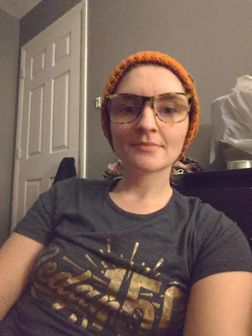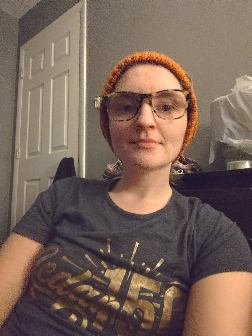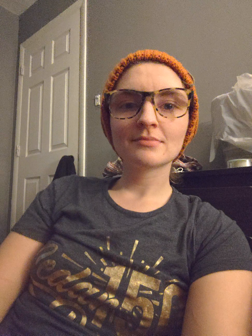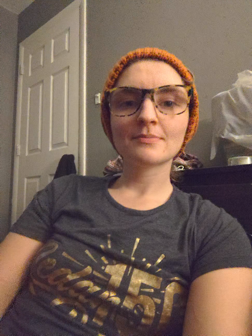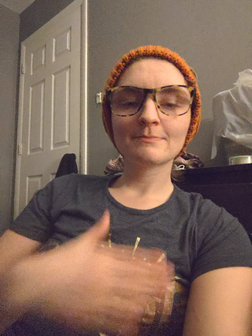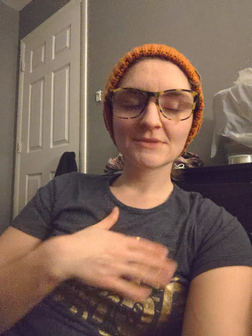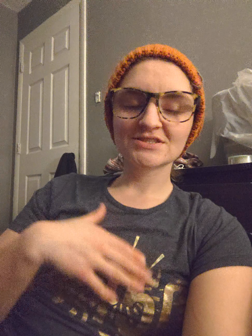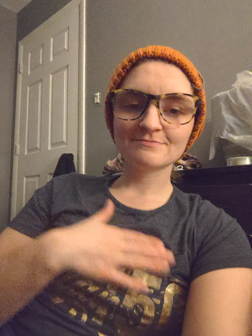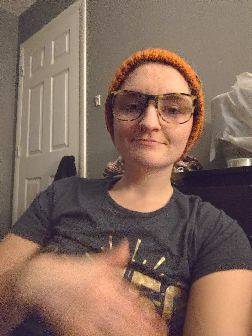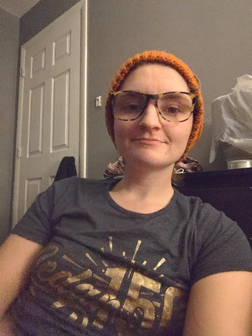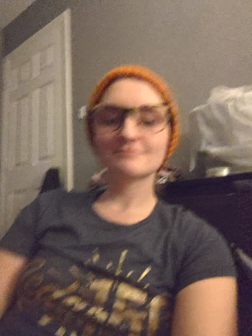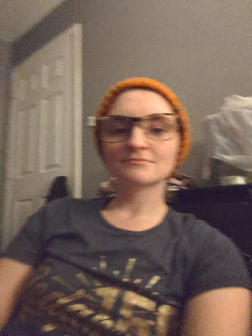please